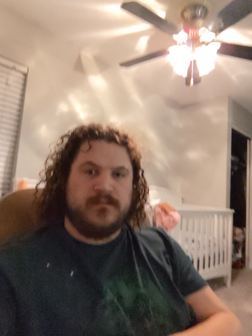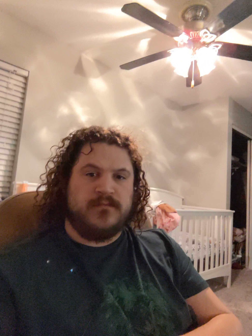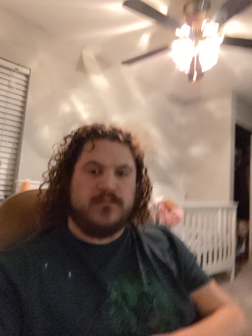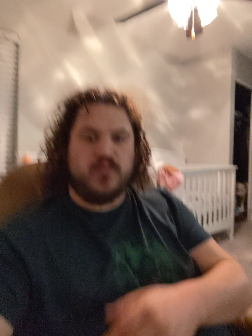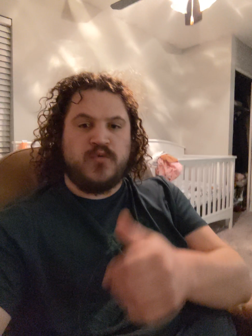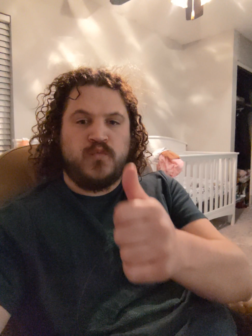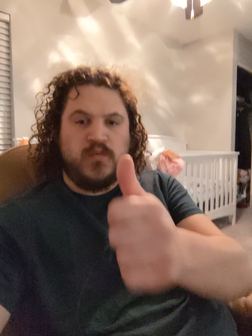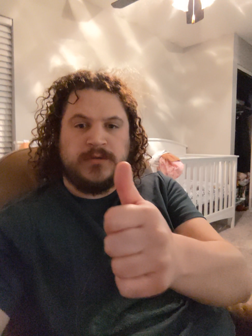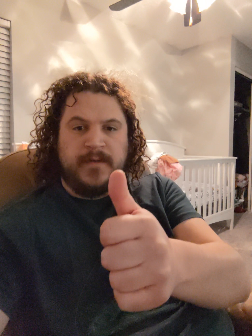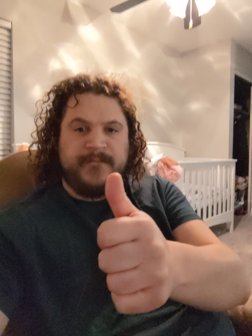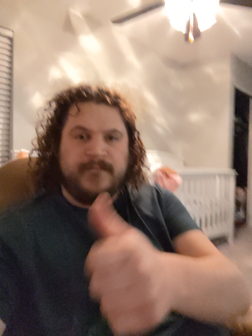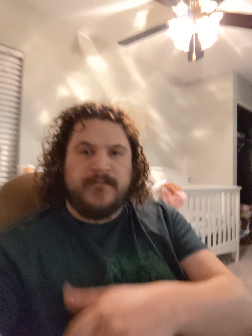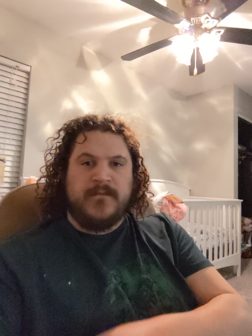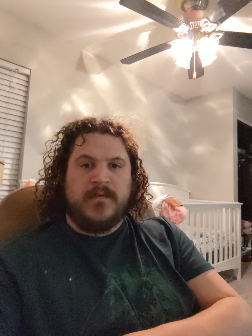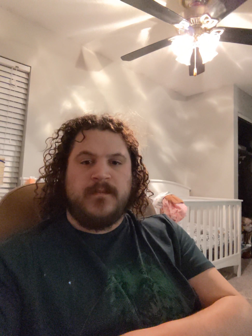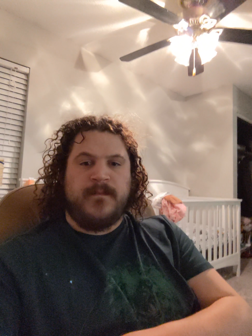yourself